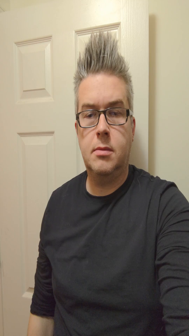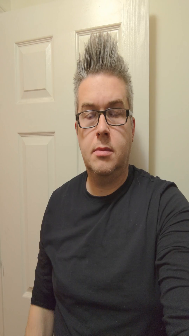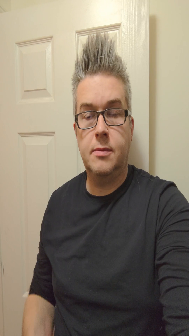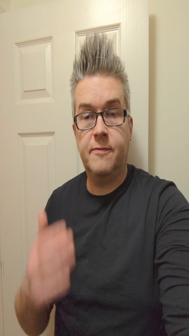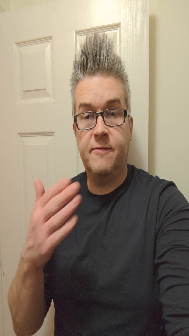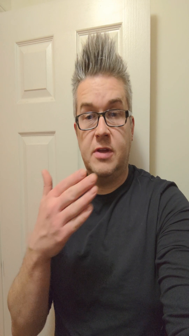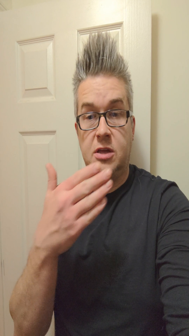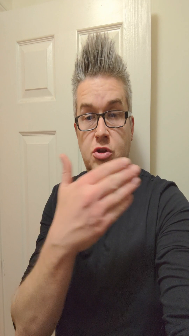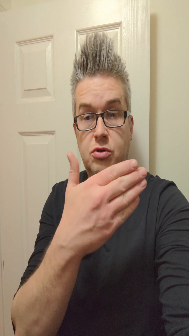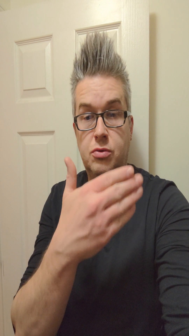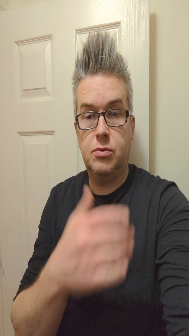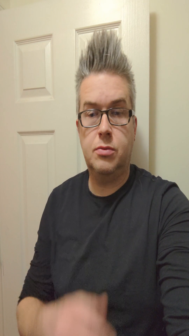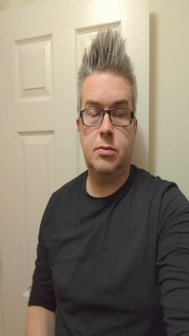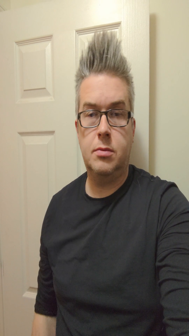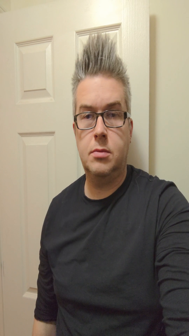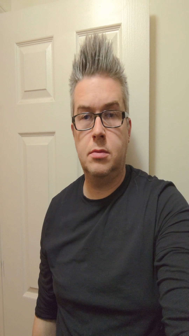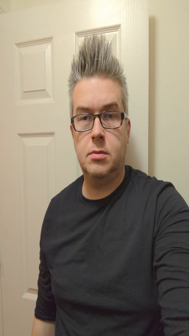fish